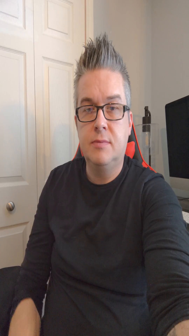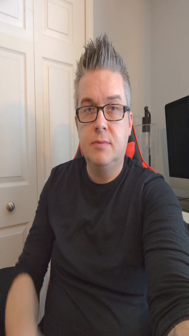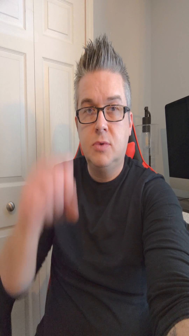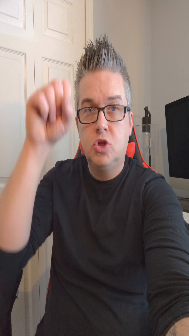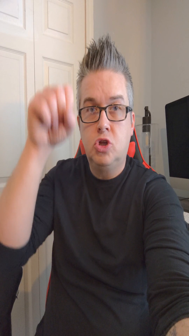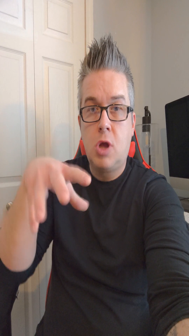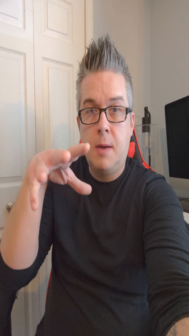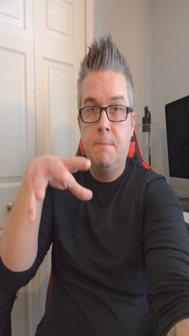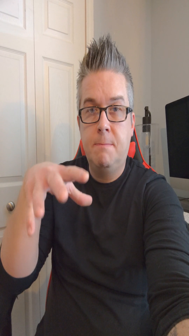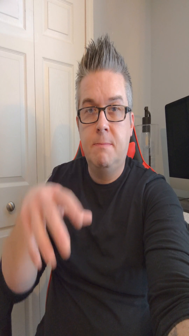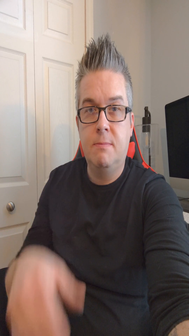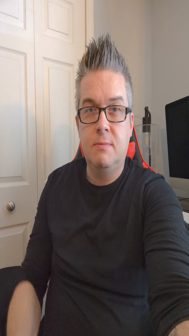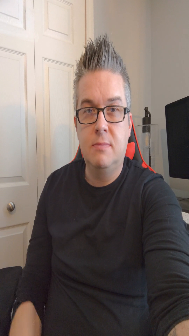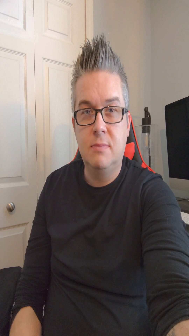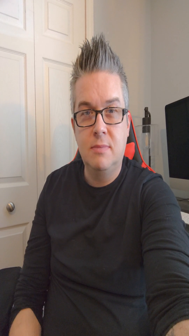drop